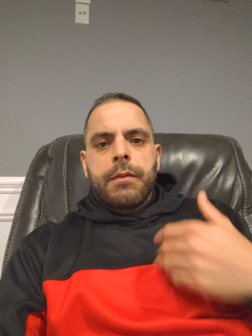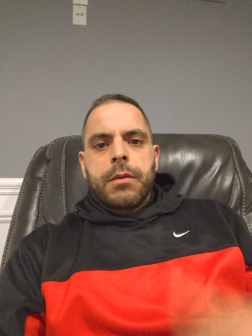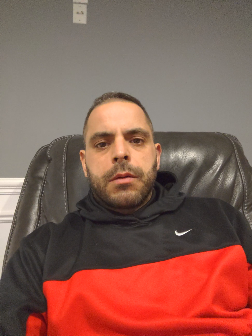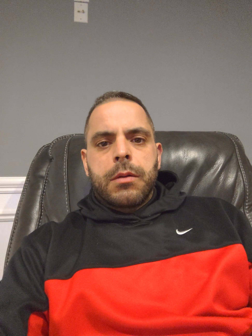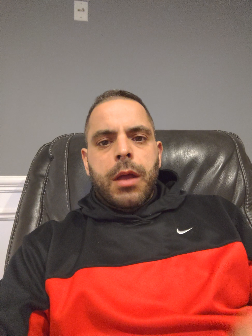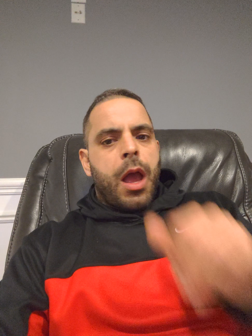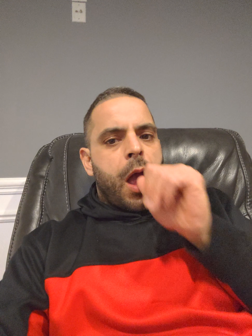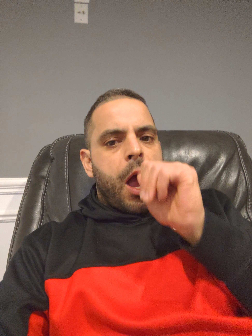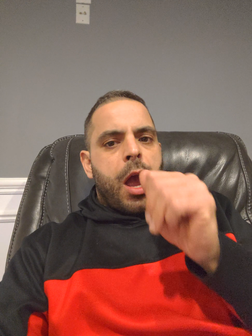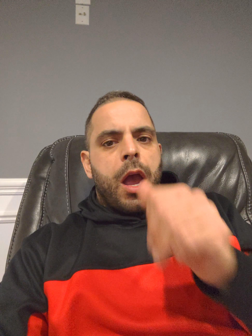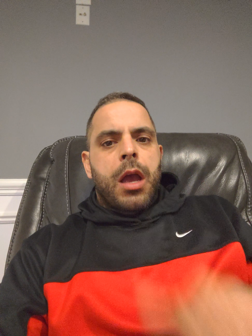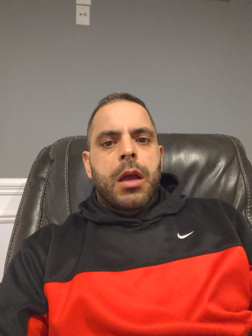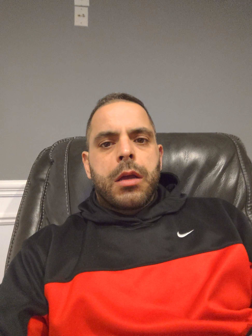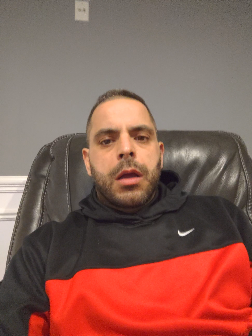nuts